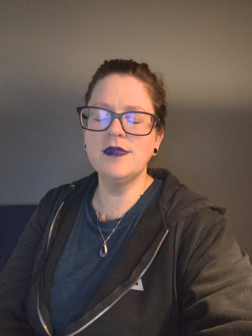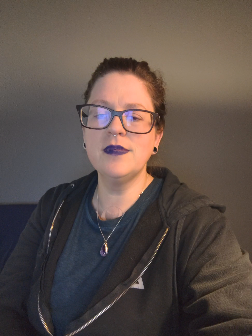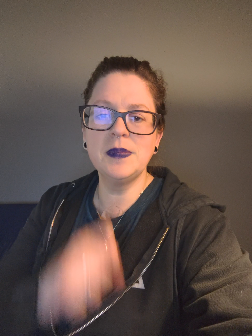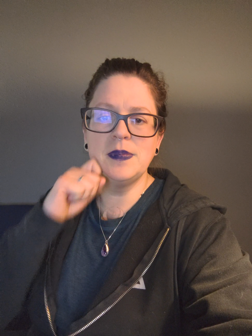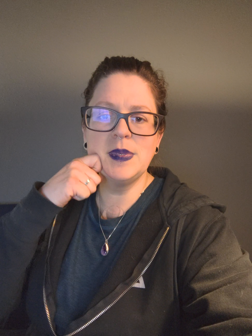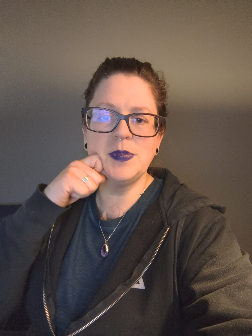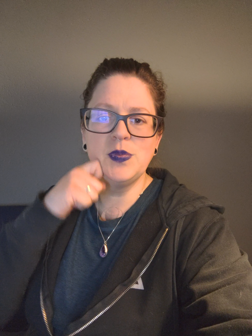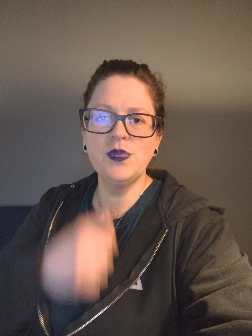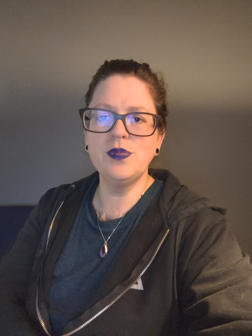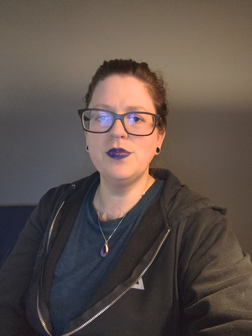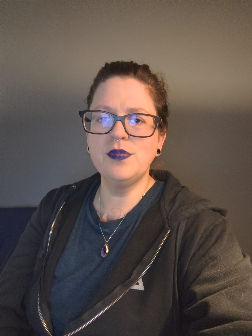apple